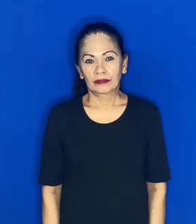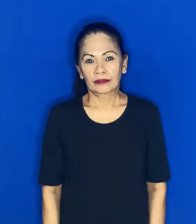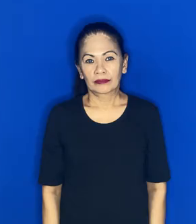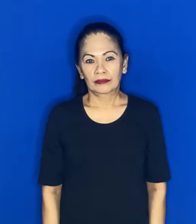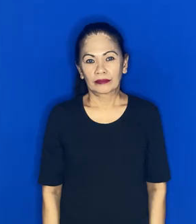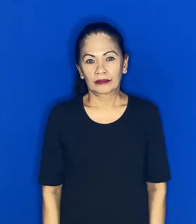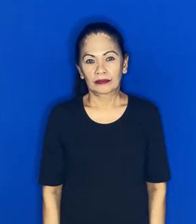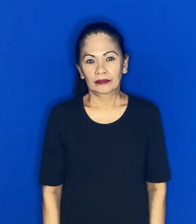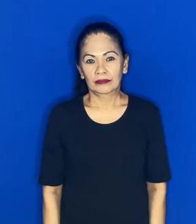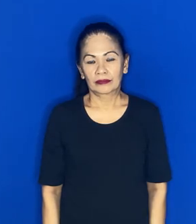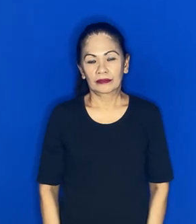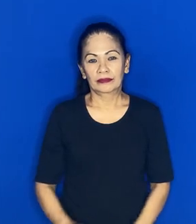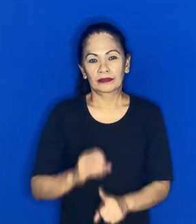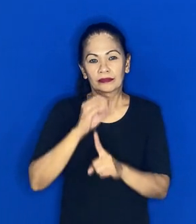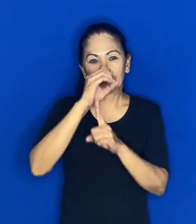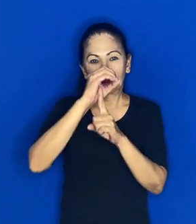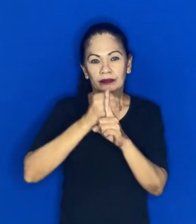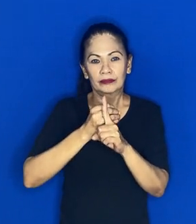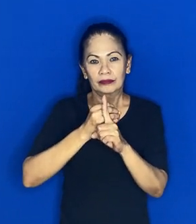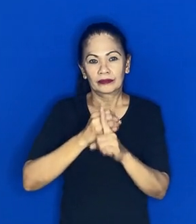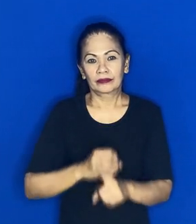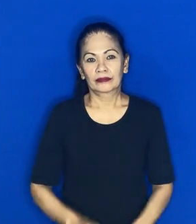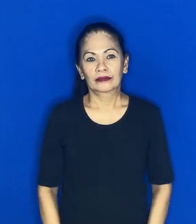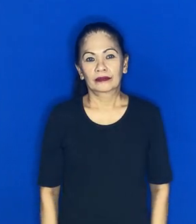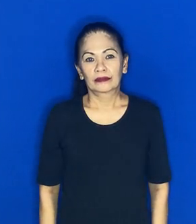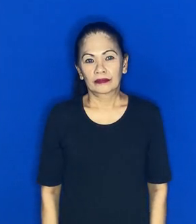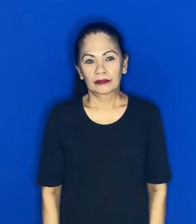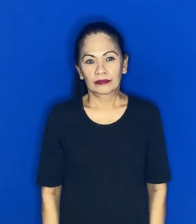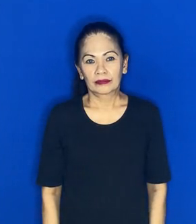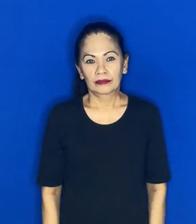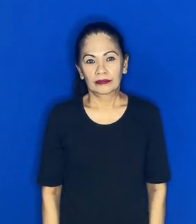october